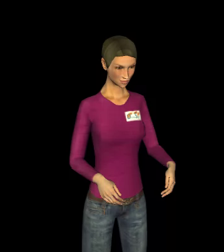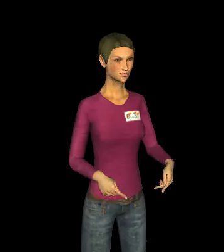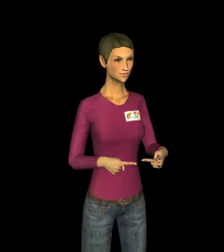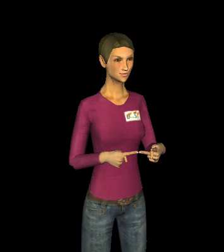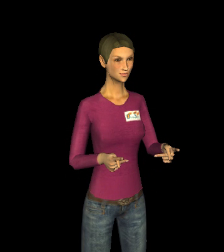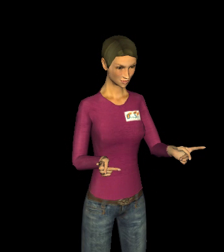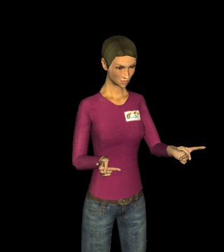عام